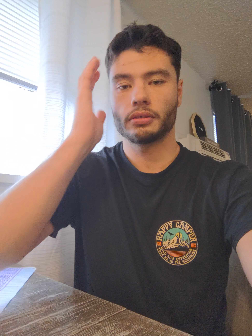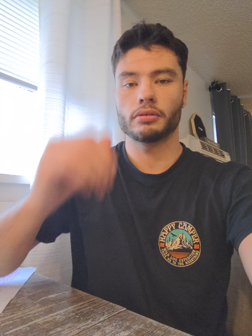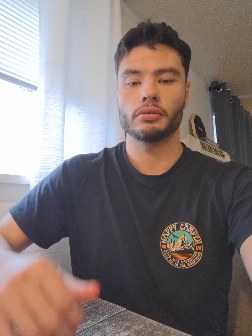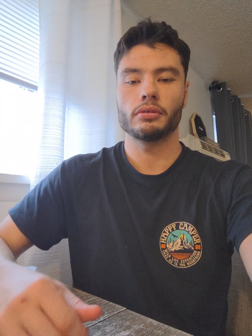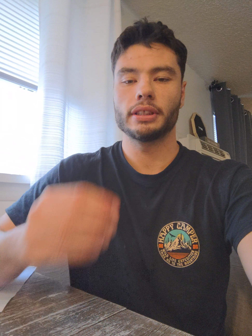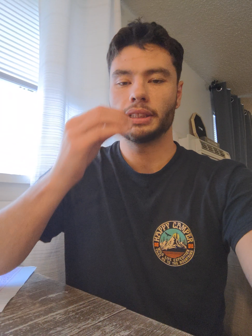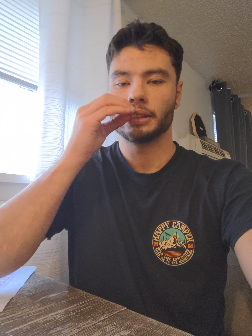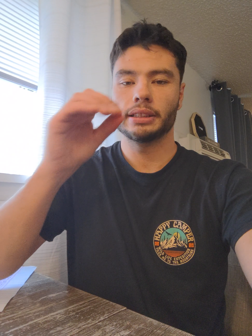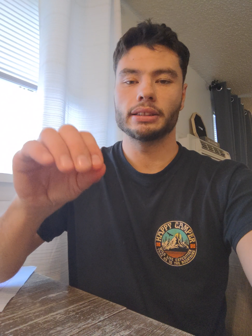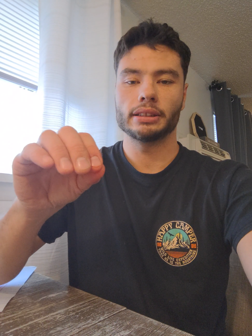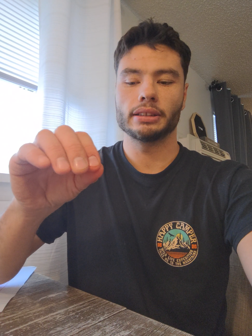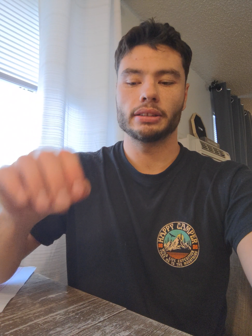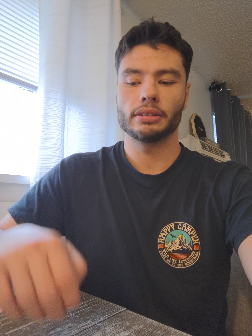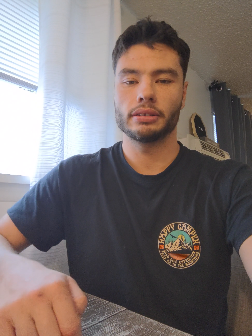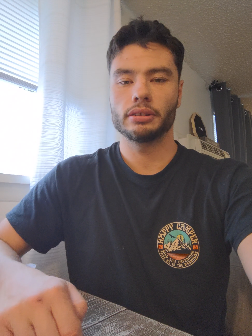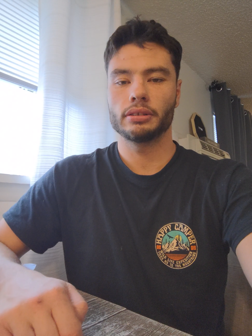kiss